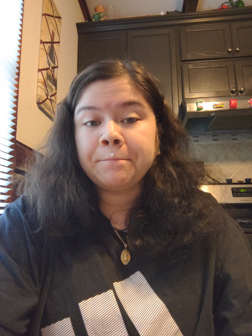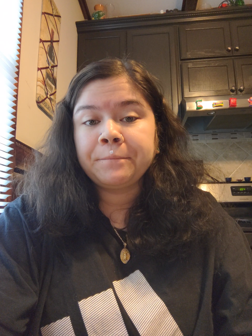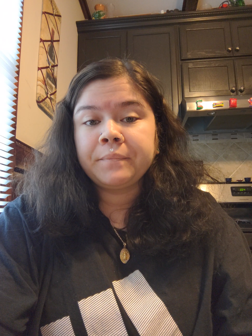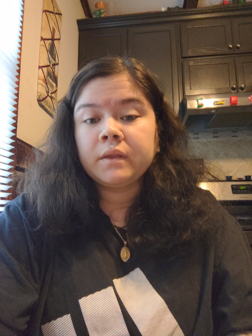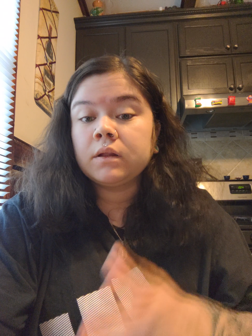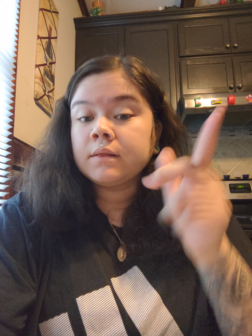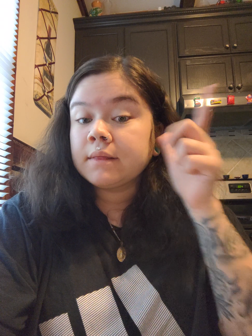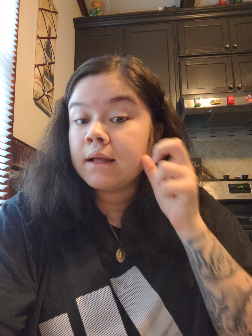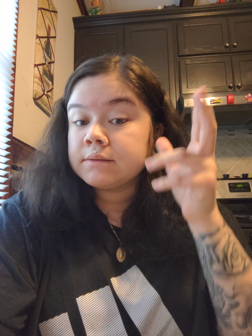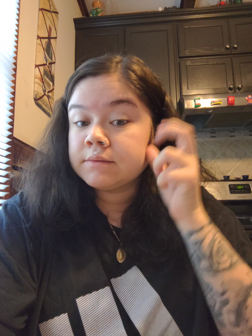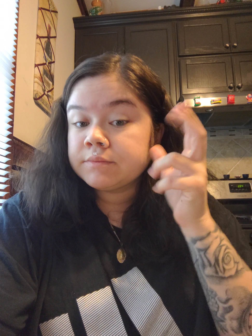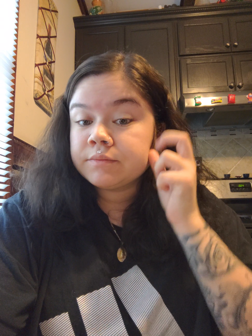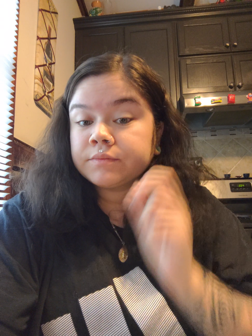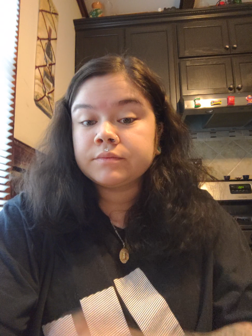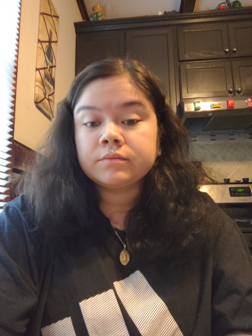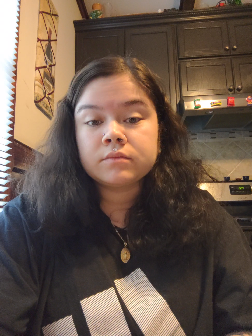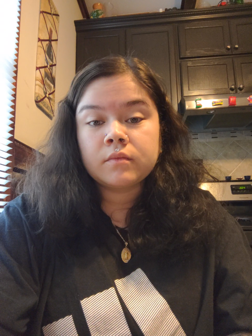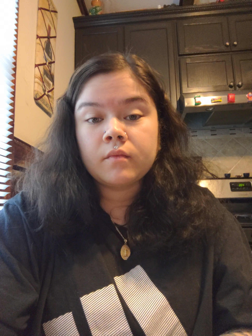listen